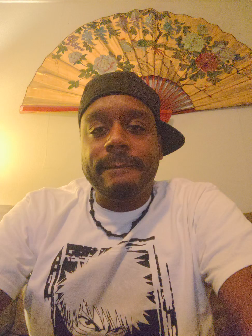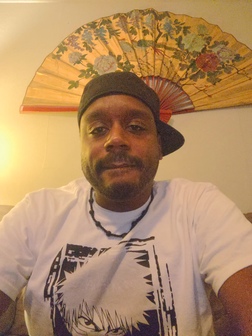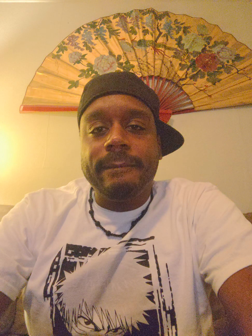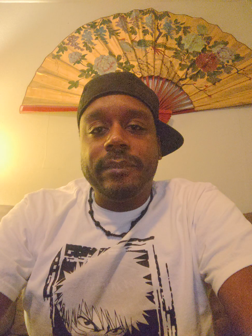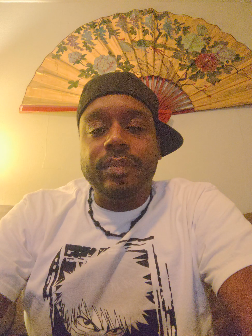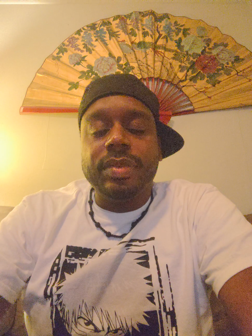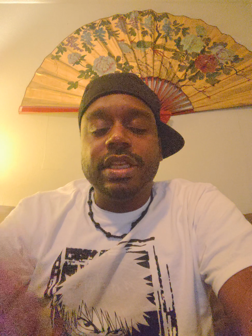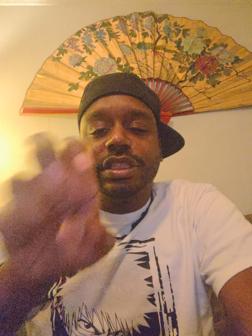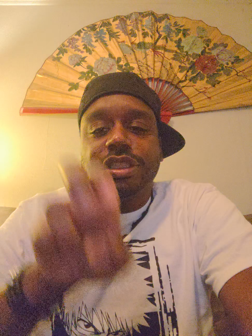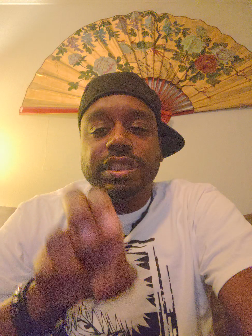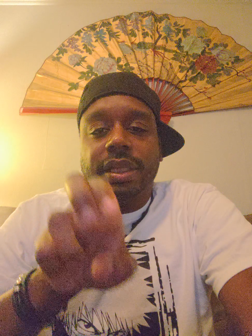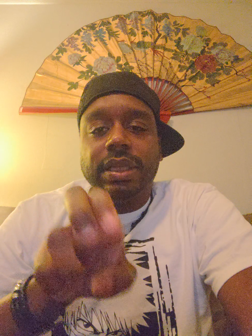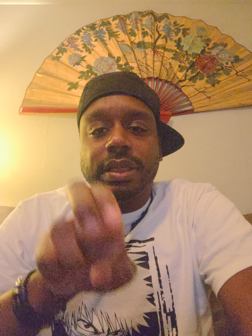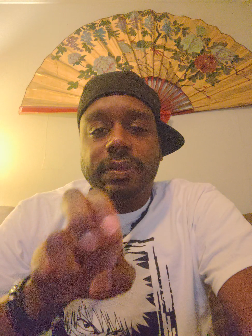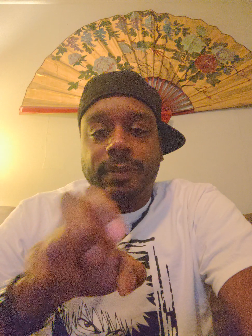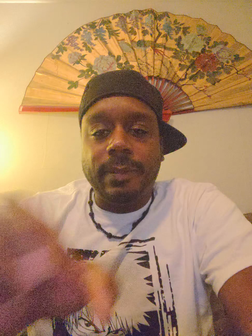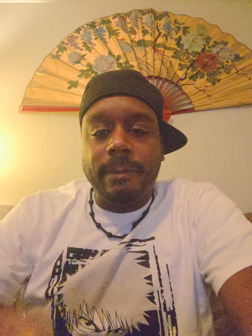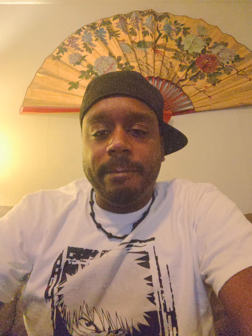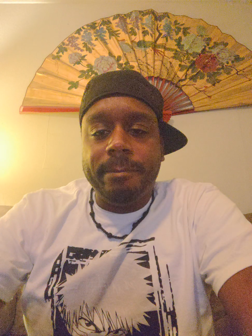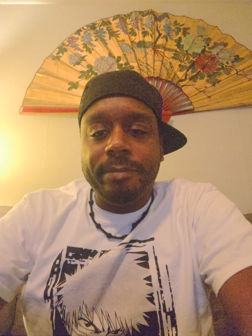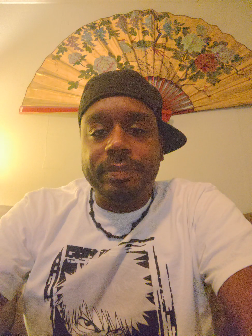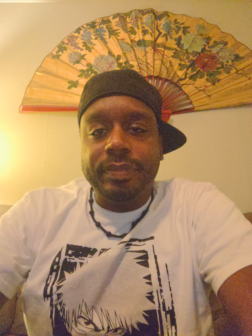chair